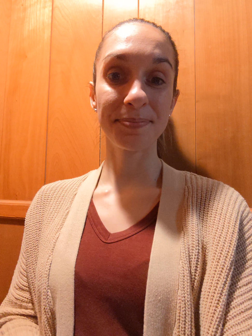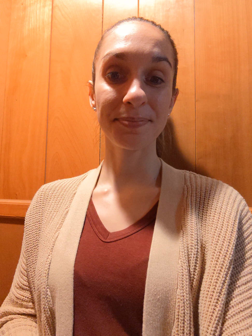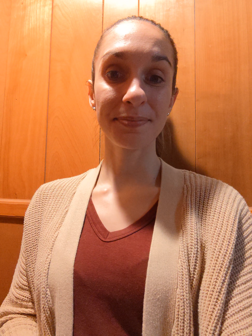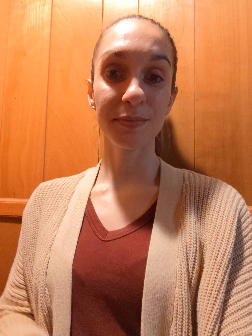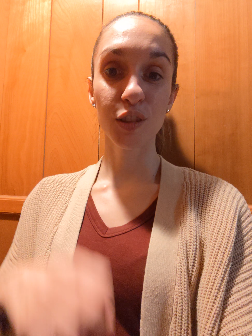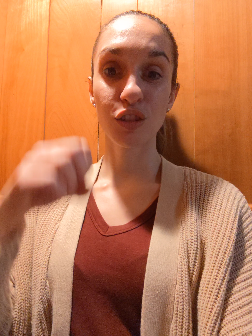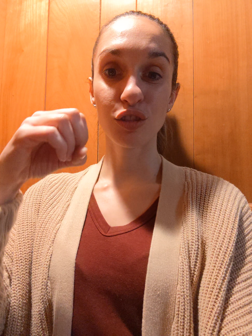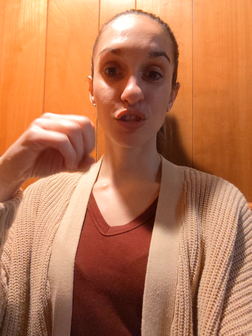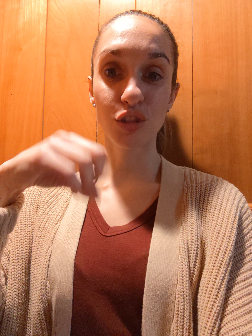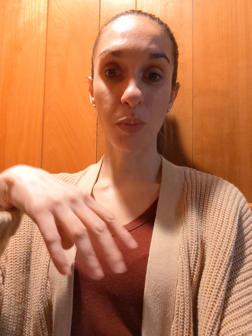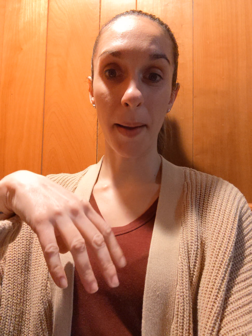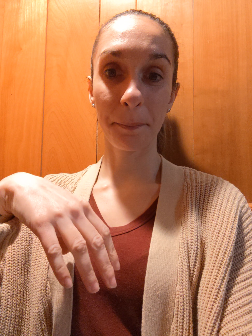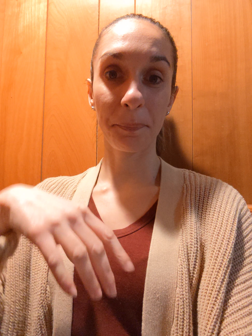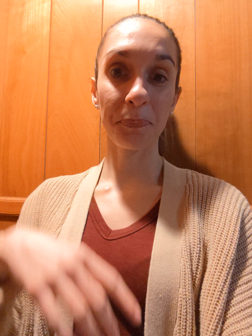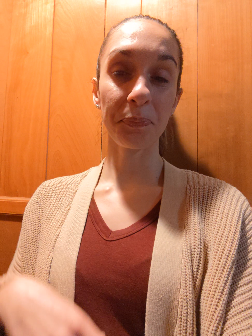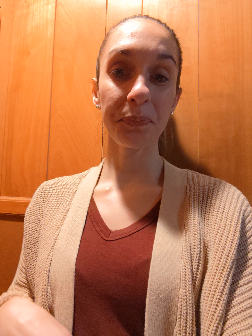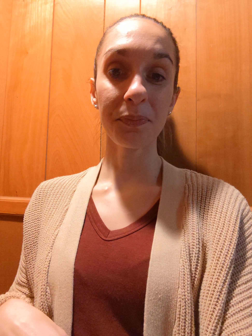drop